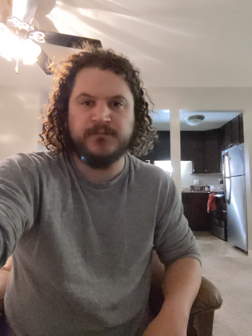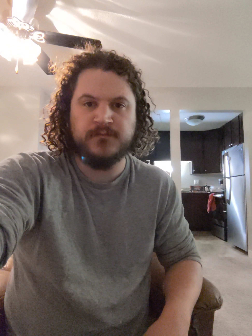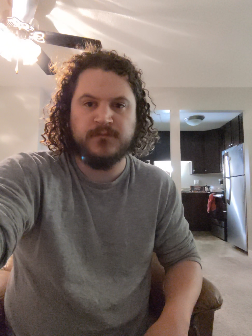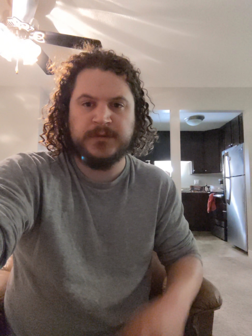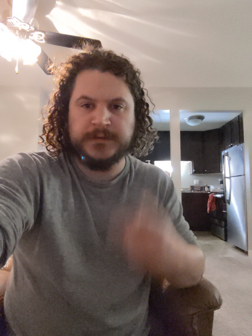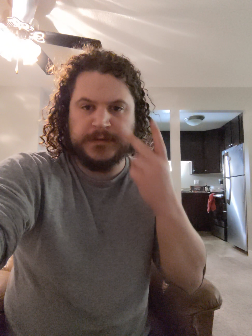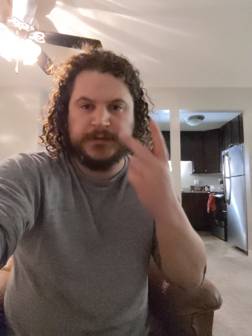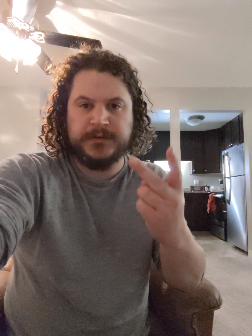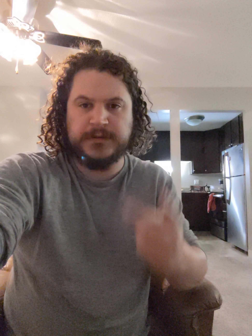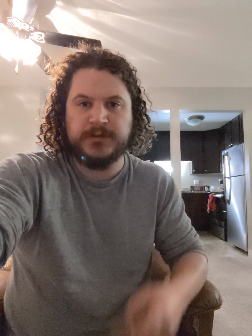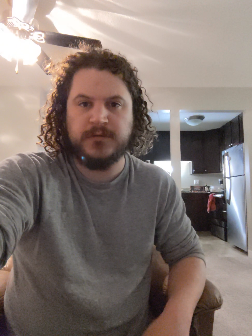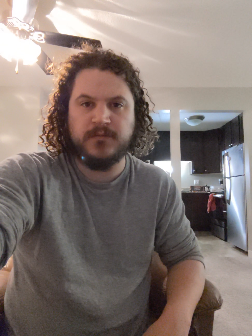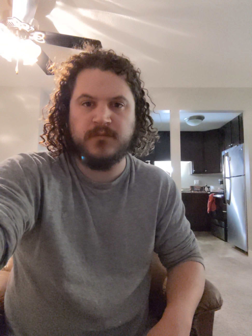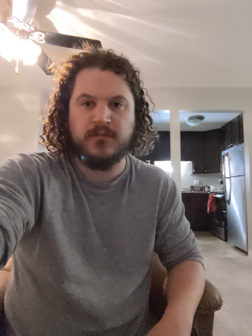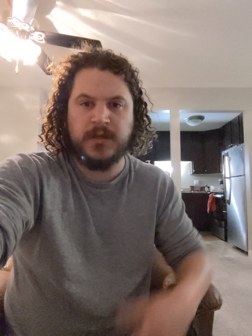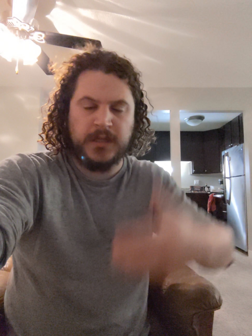see